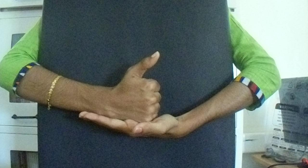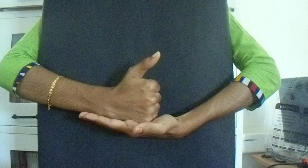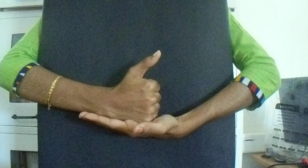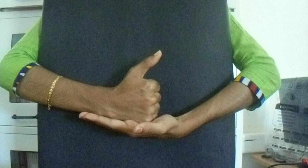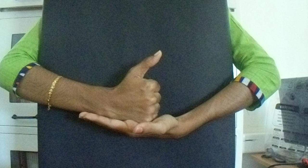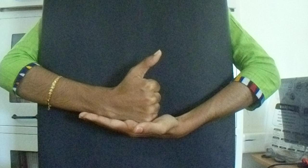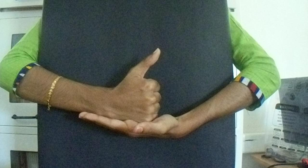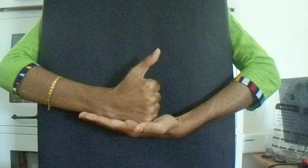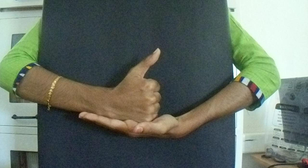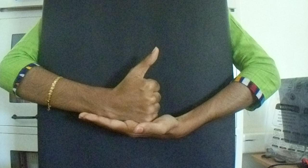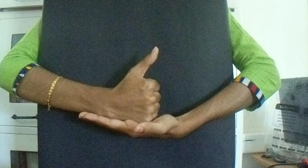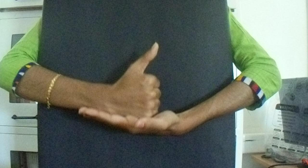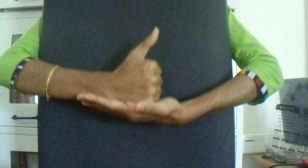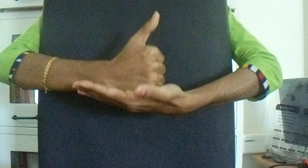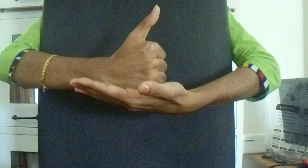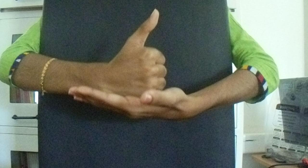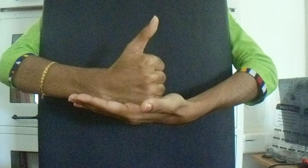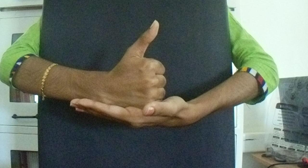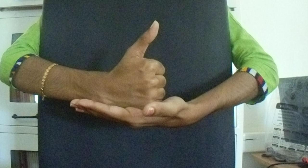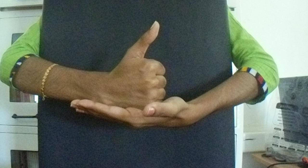help